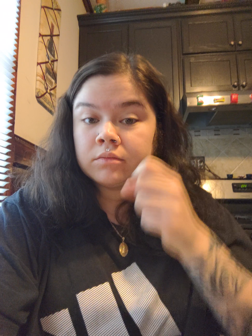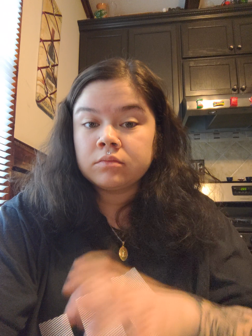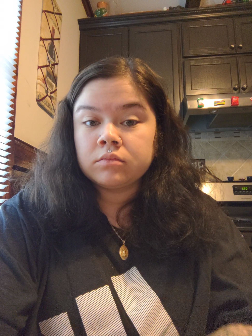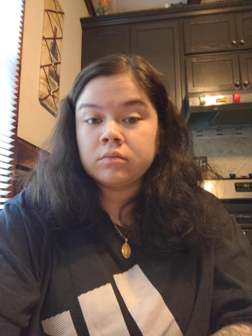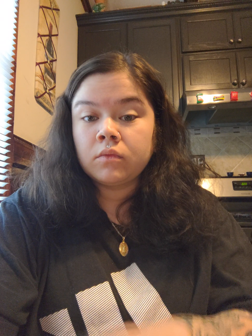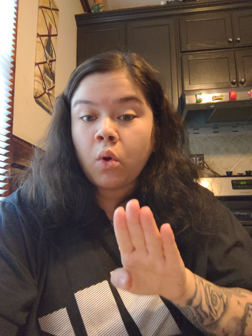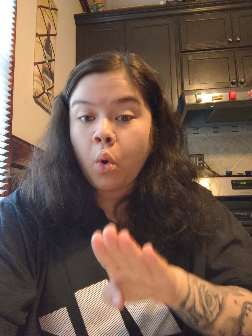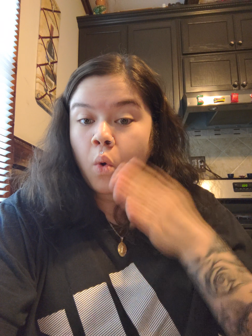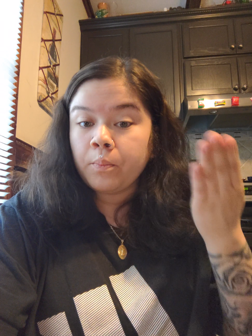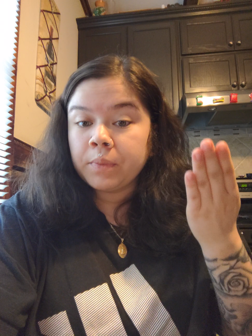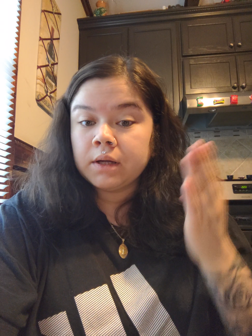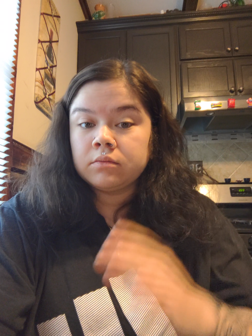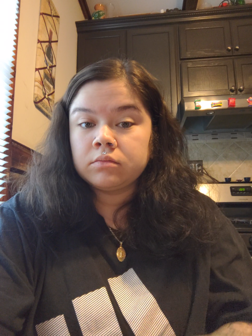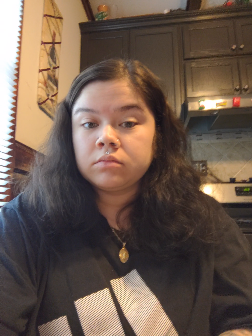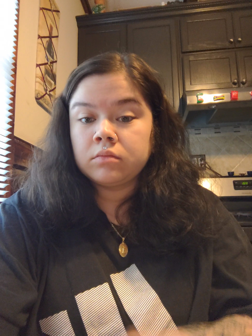open